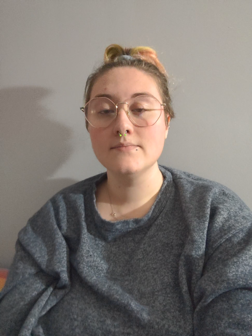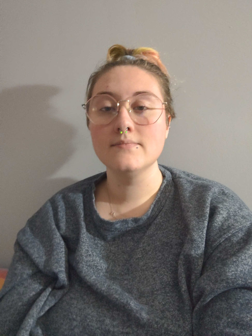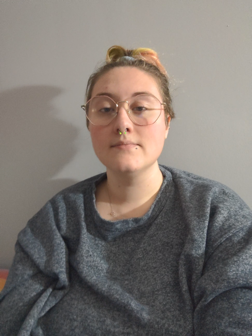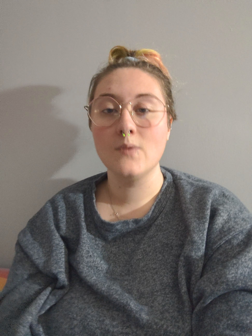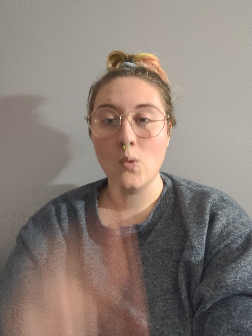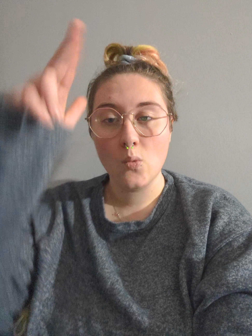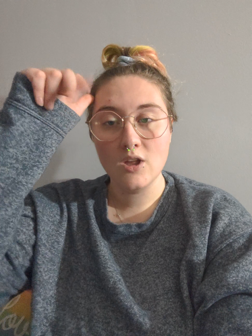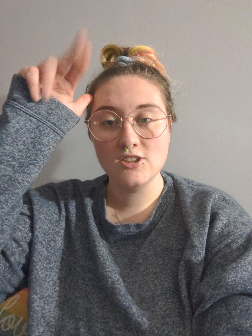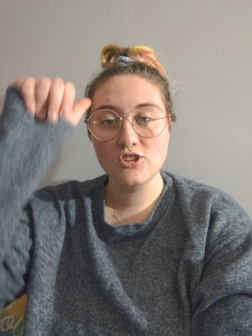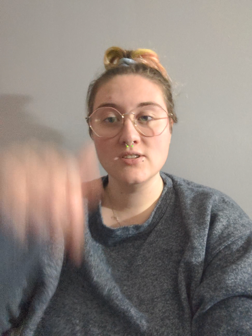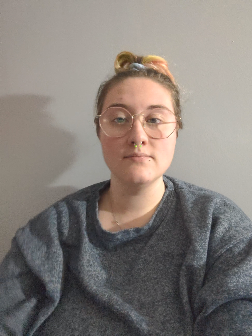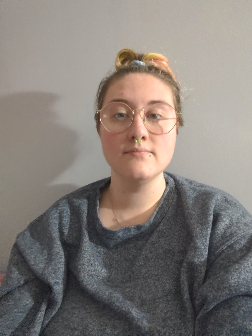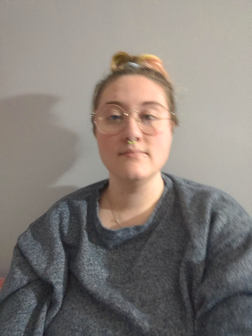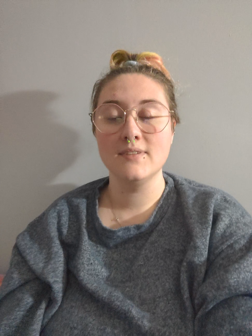horse